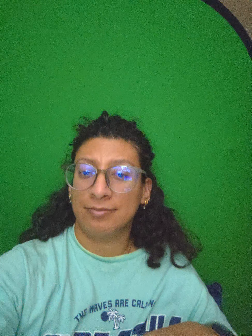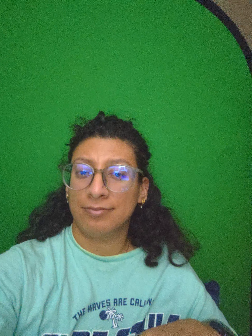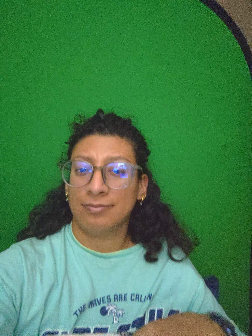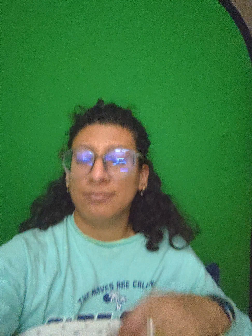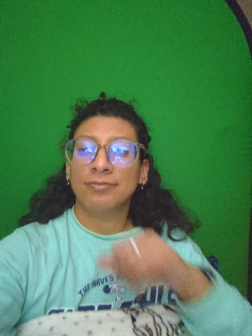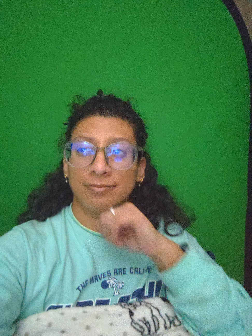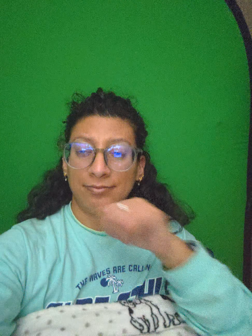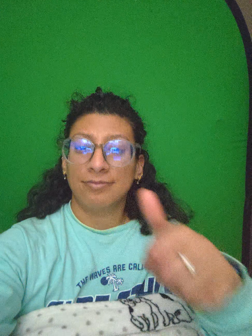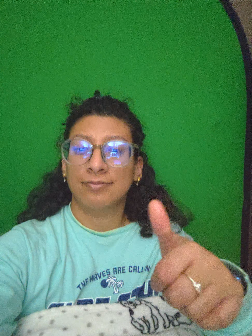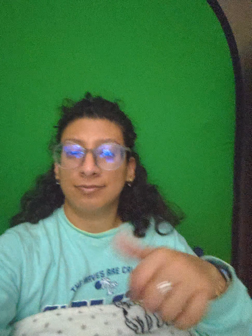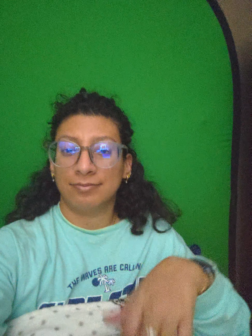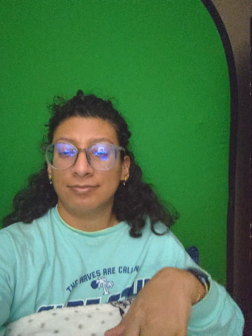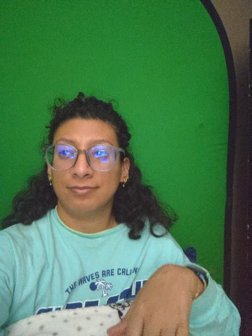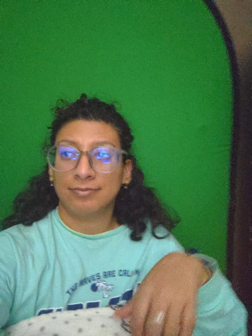not